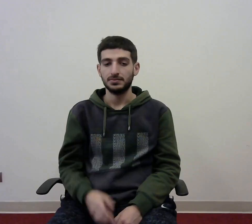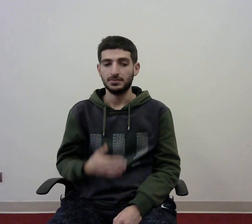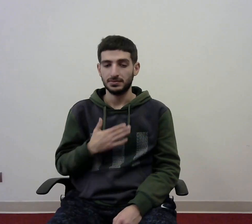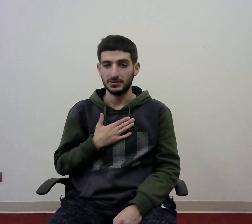mənim